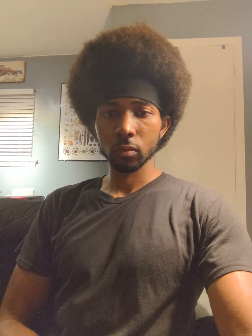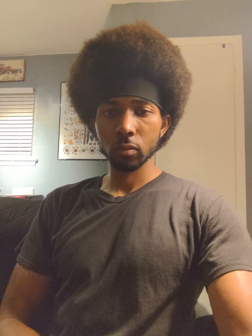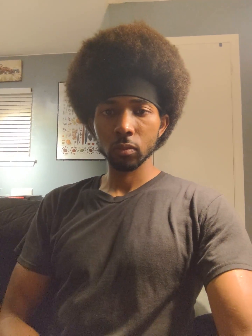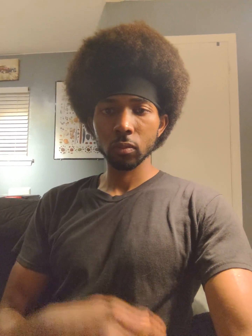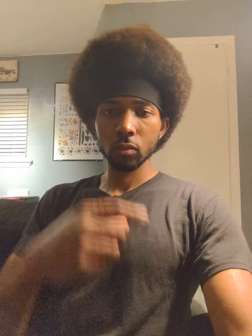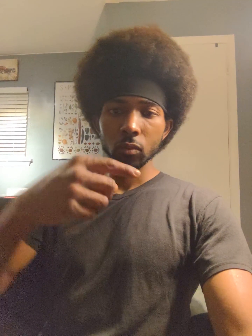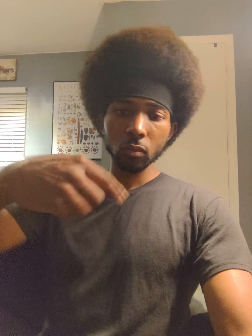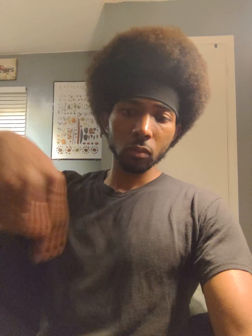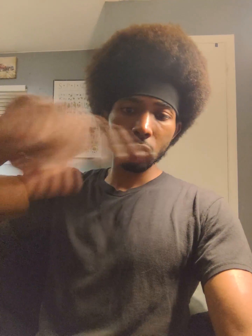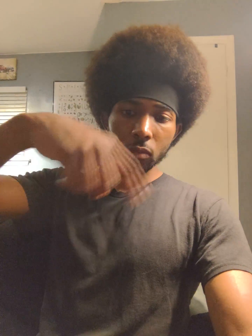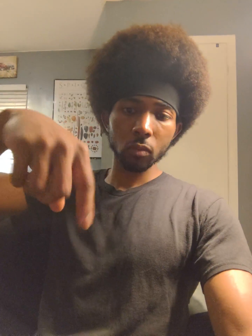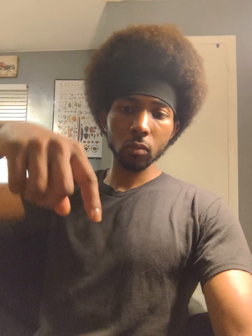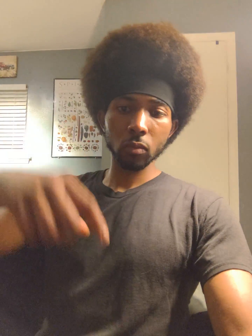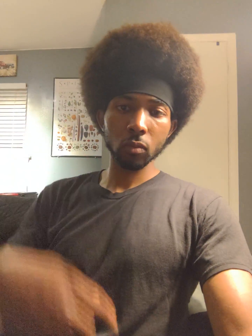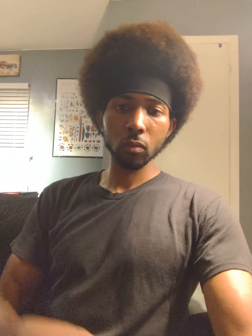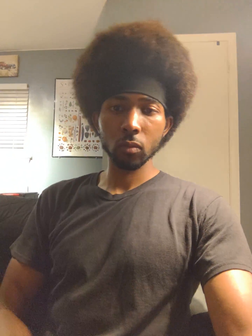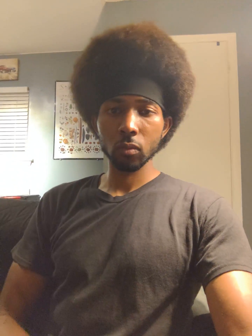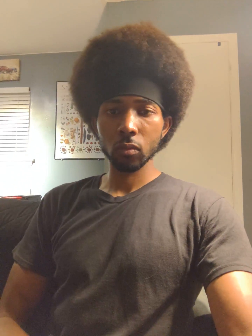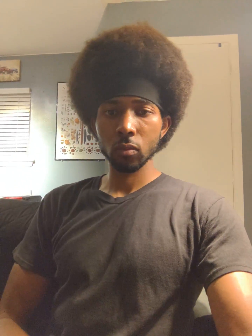around